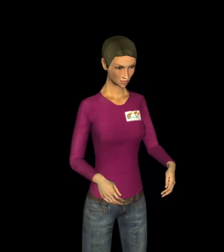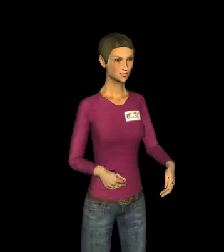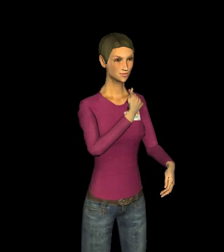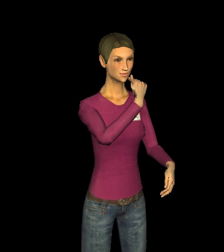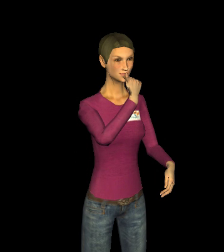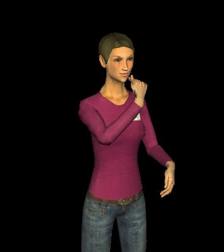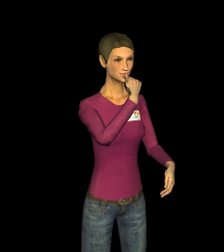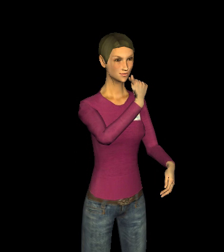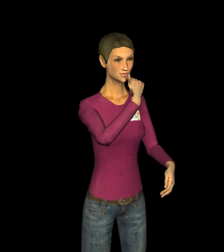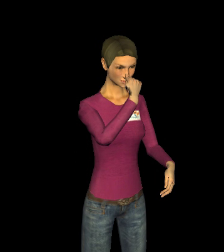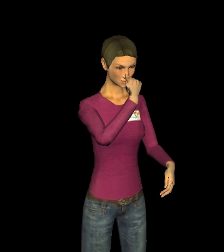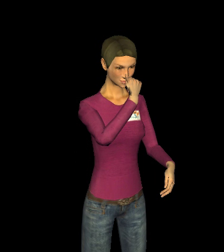وجبة